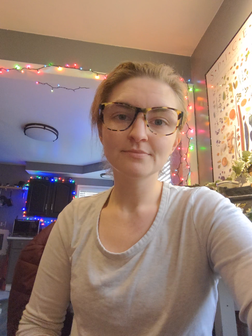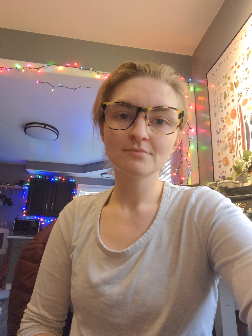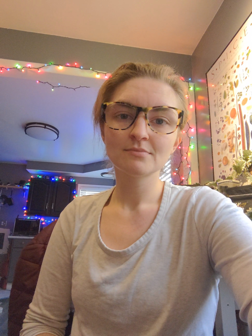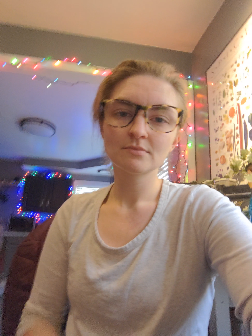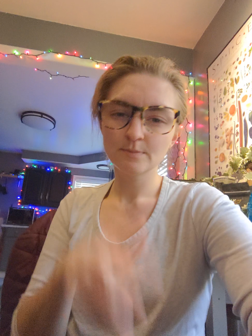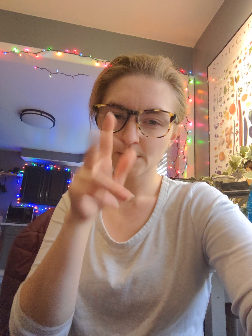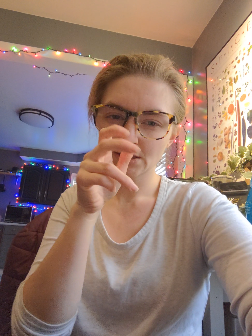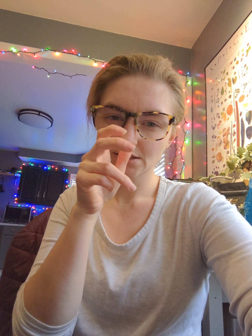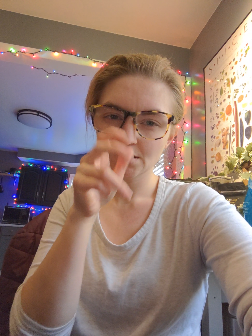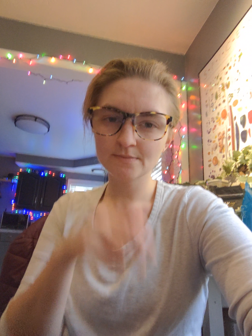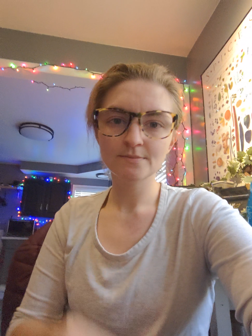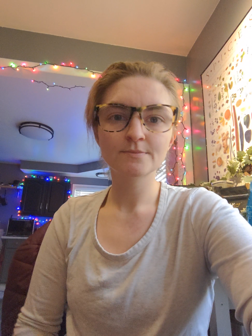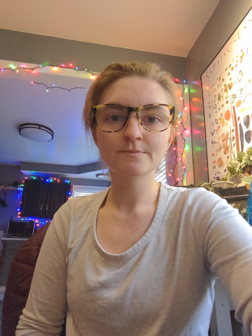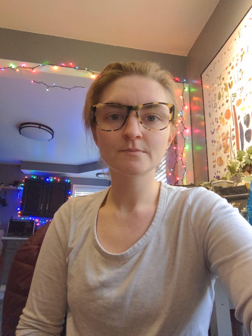bug